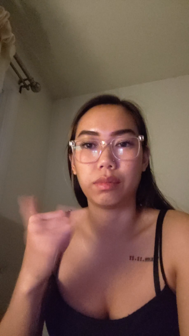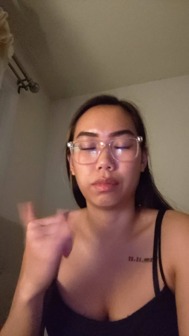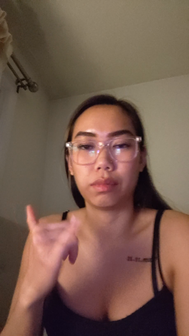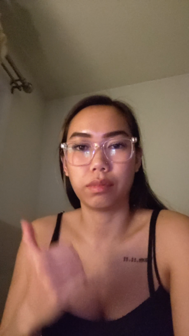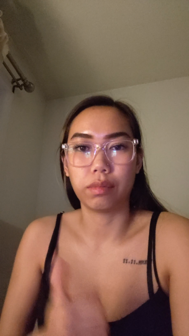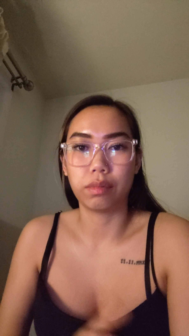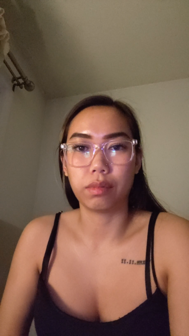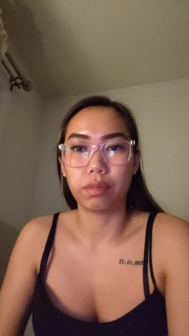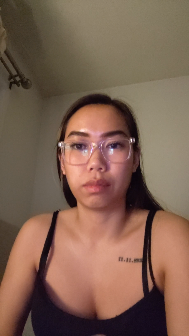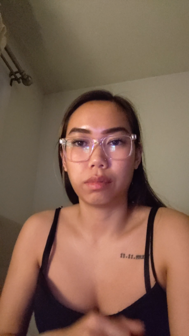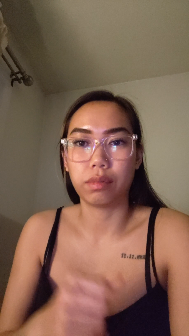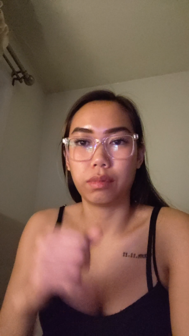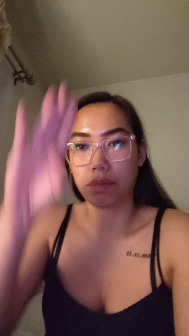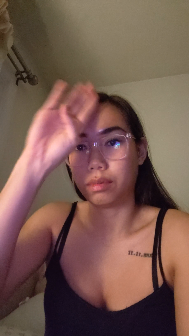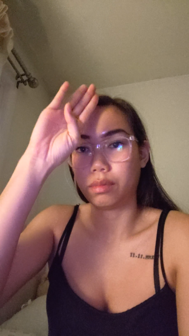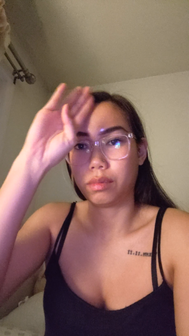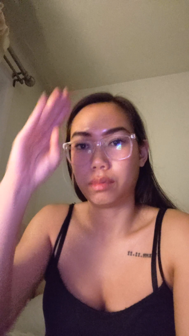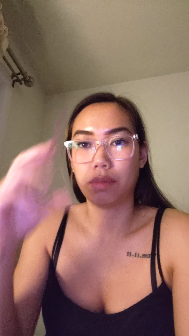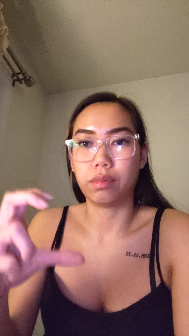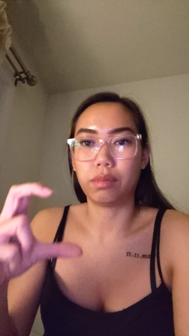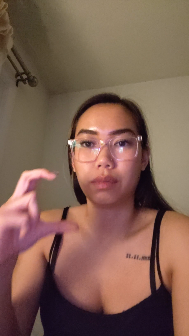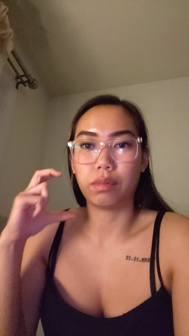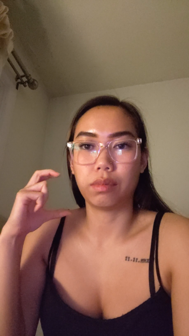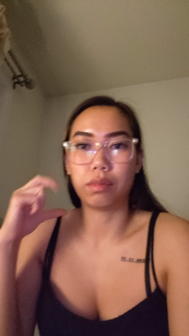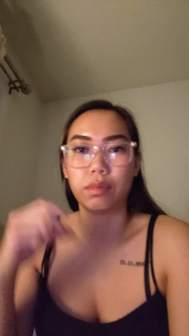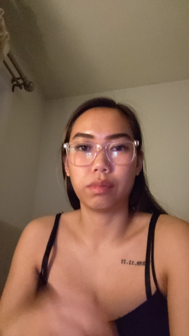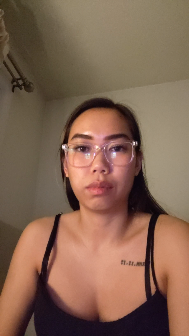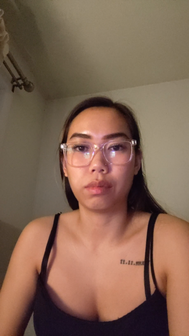fire truck